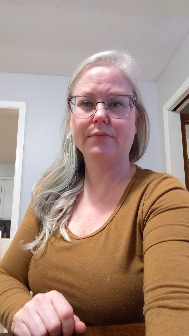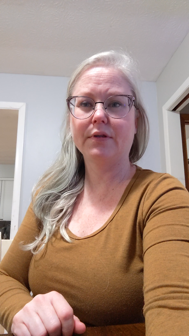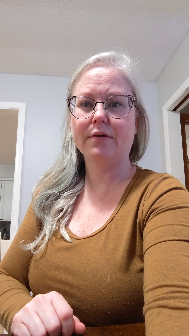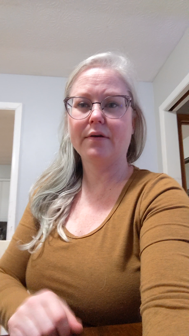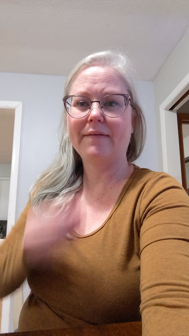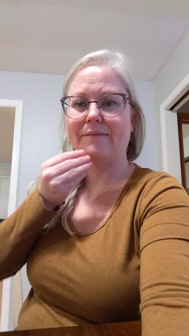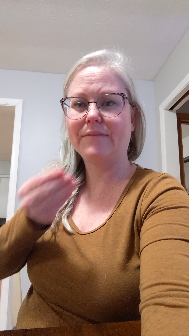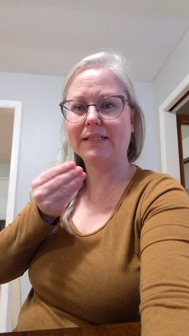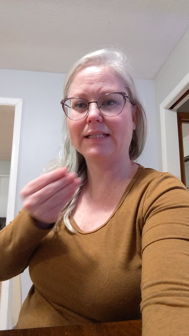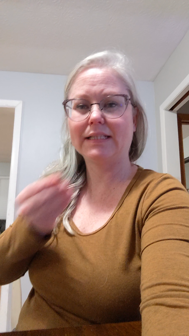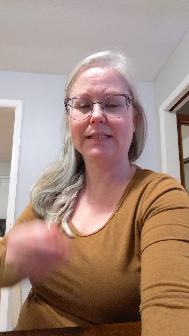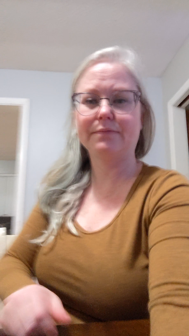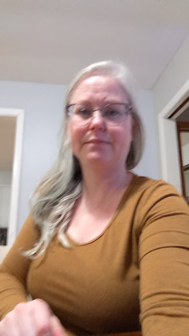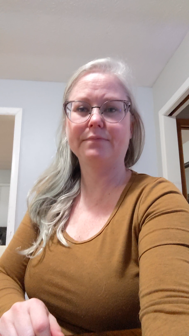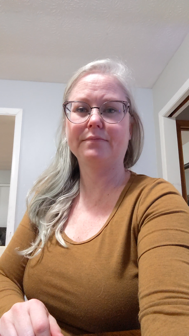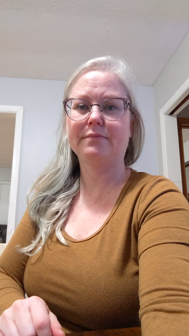feed